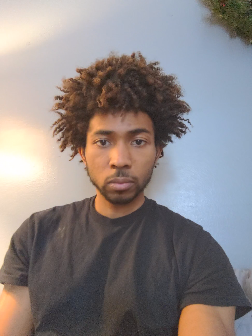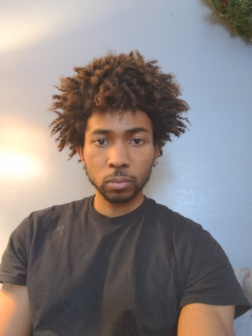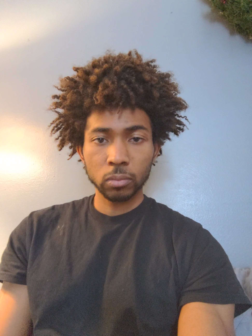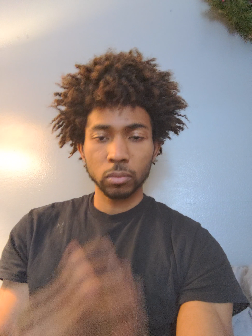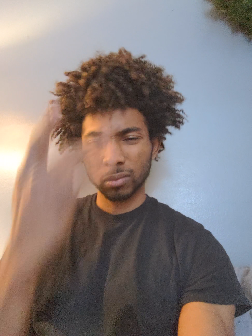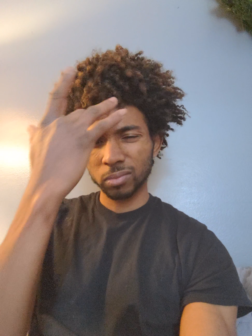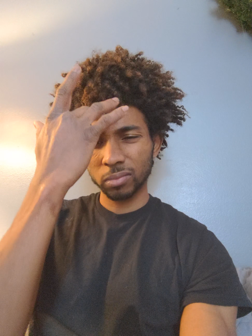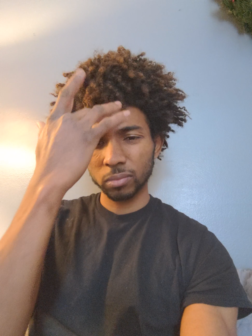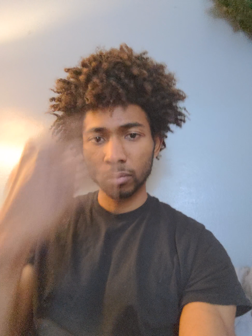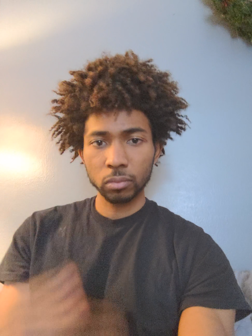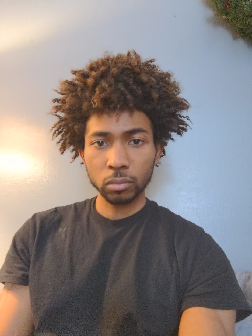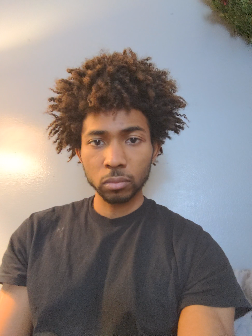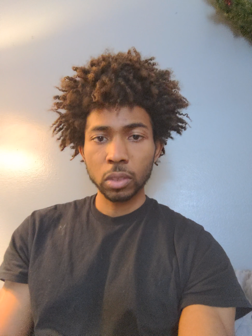sick